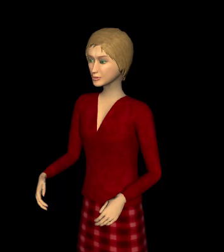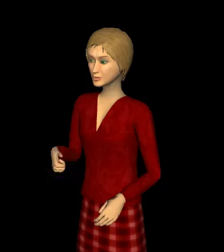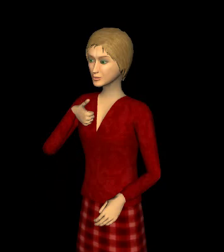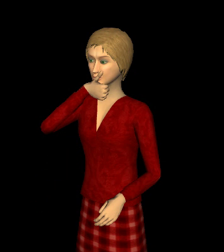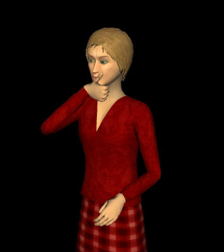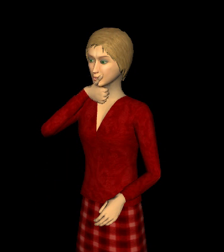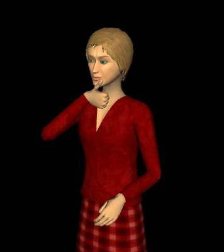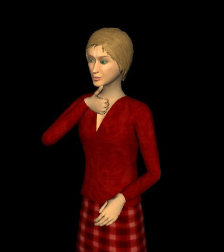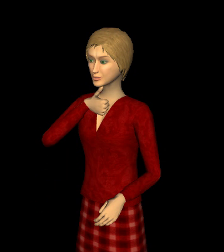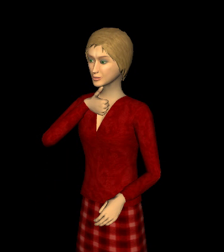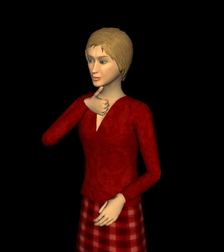ألم